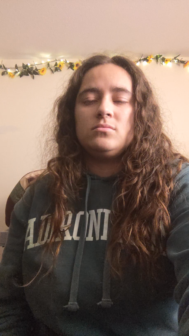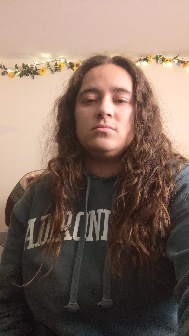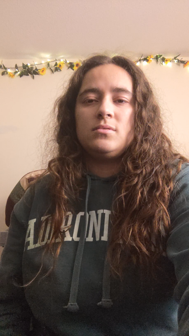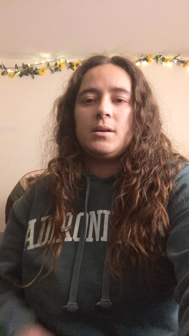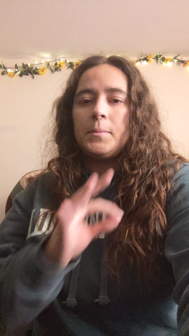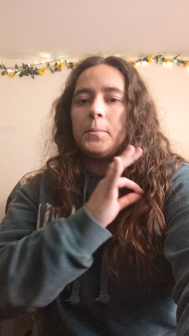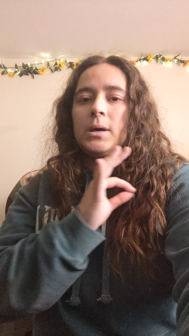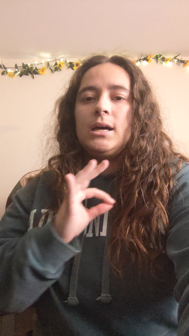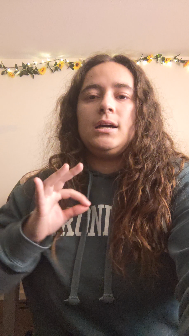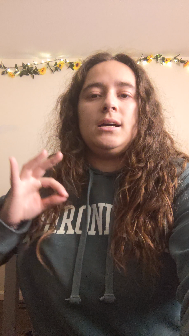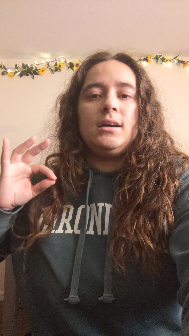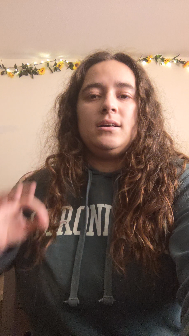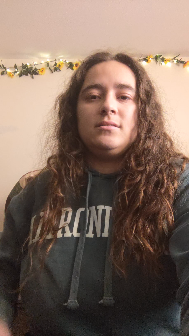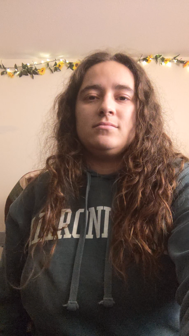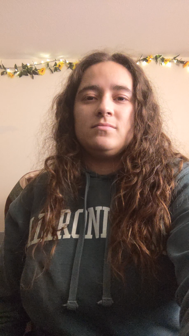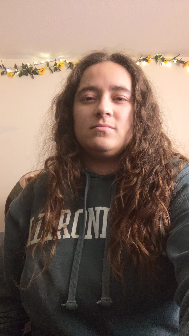beads